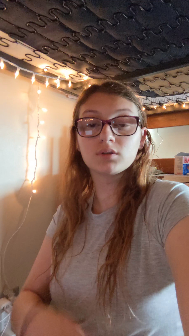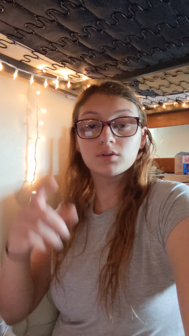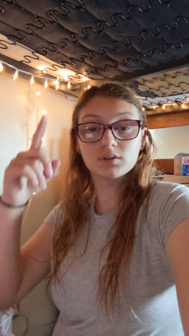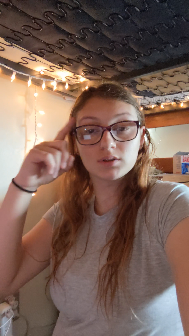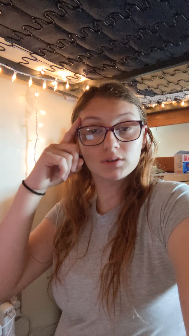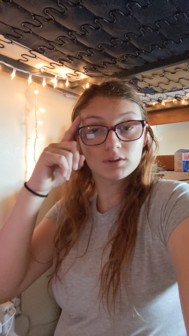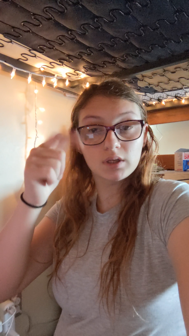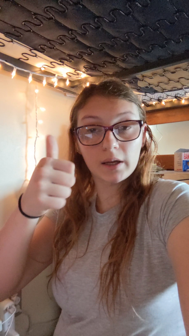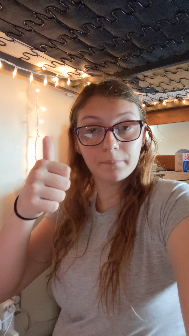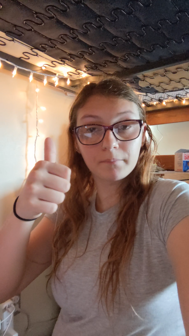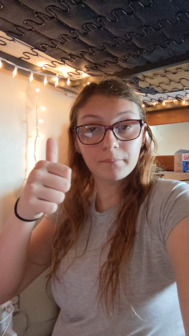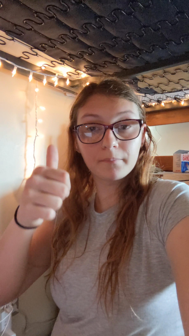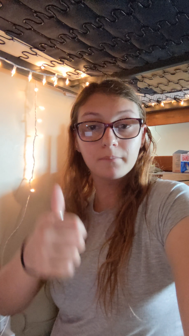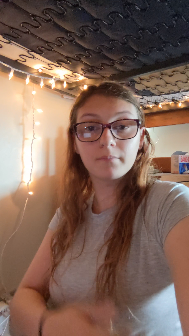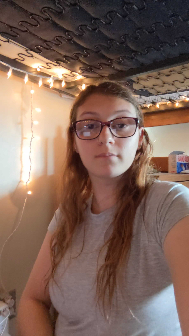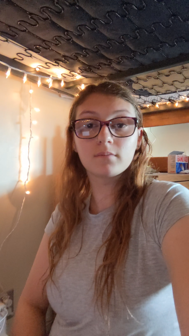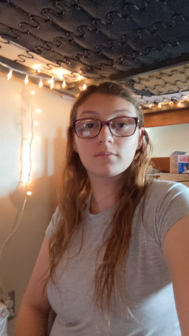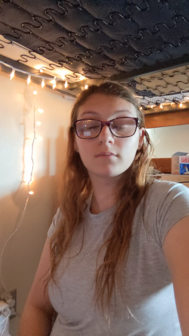dime